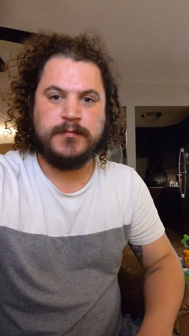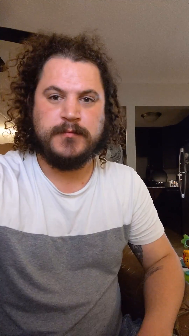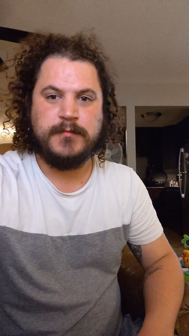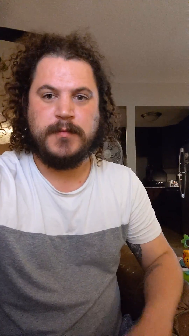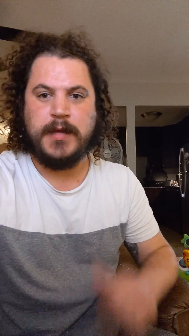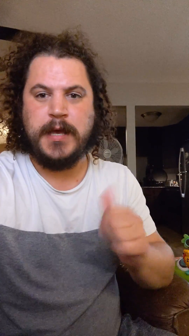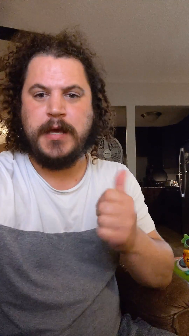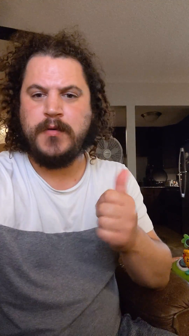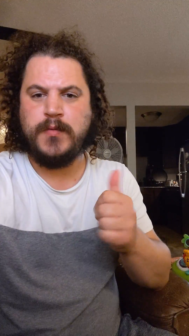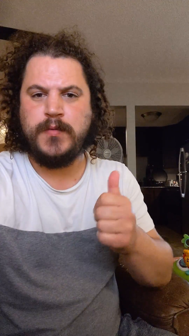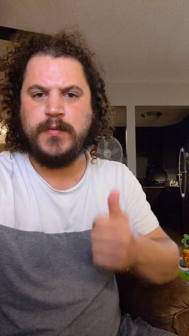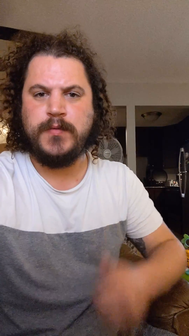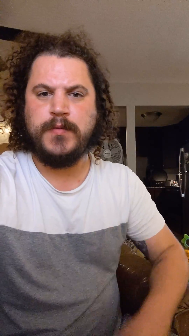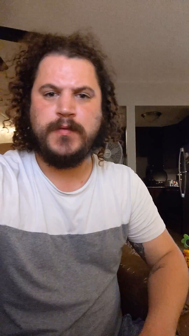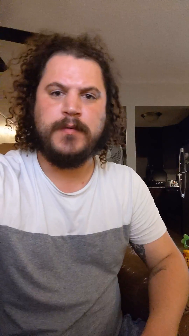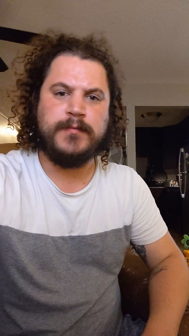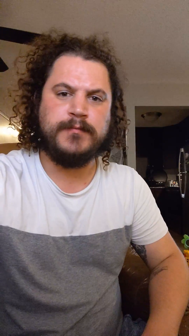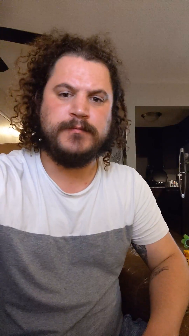how